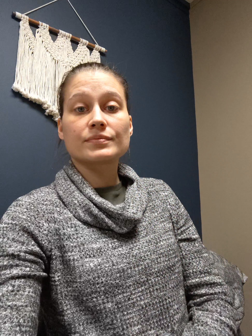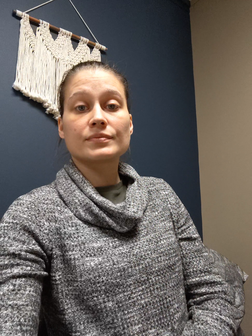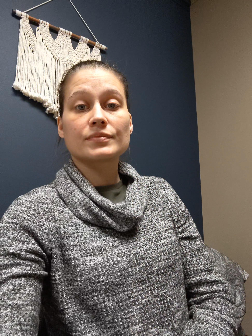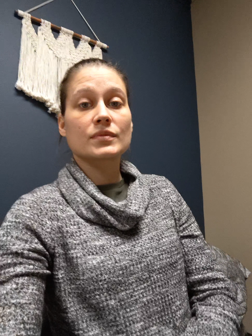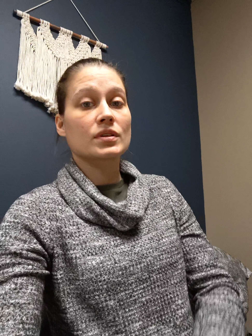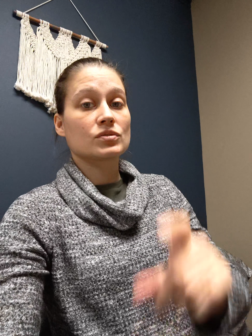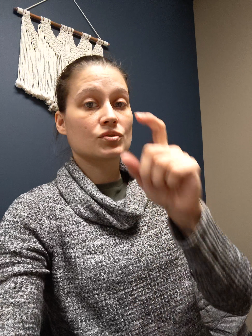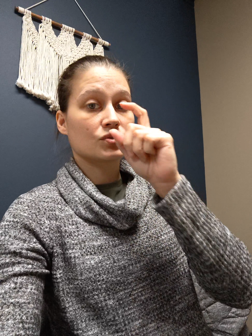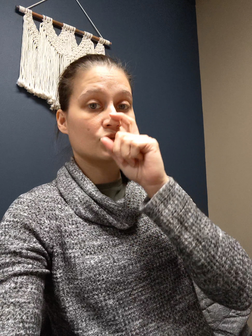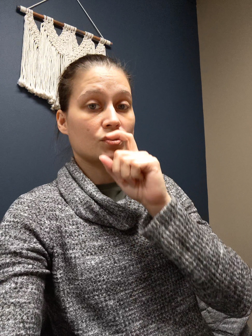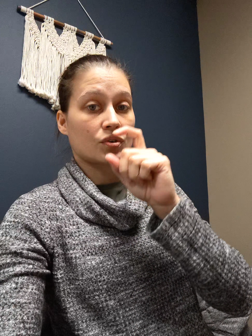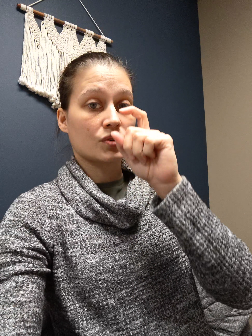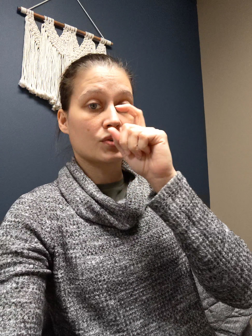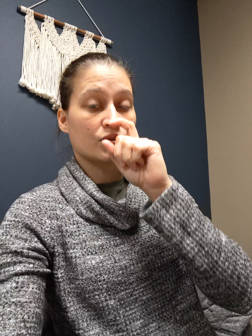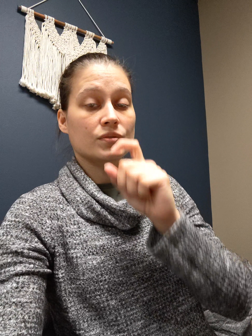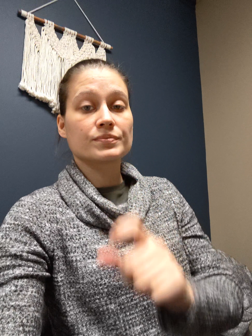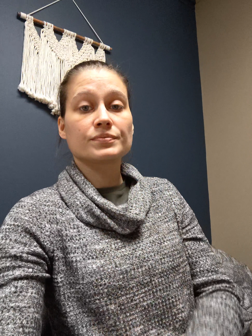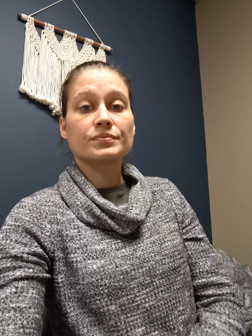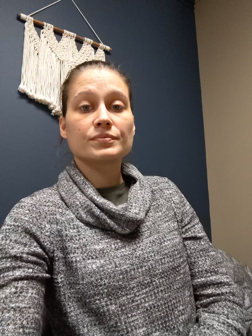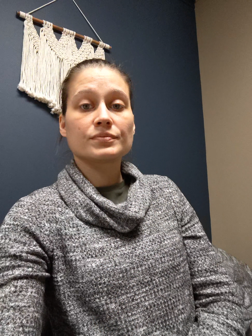doll